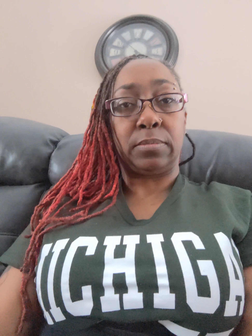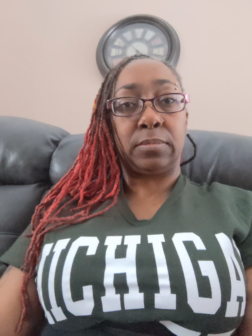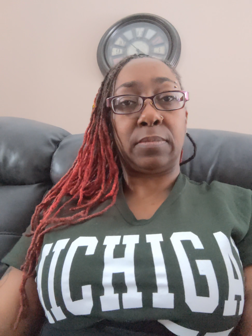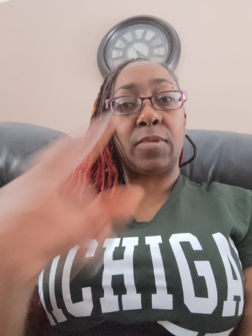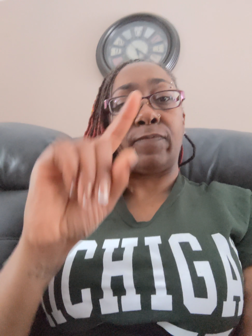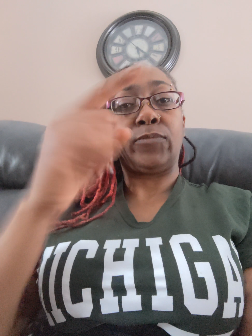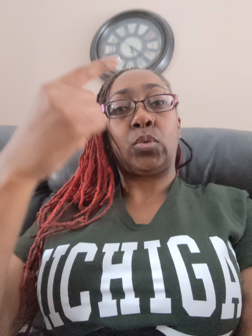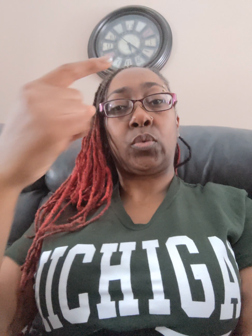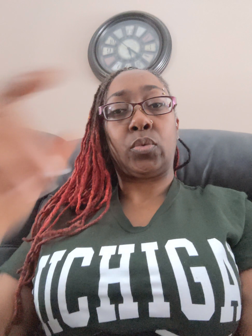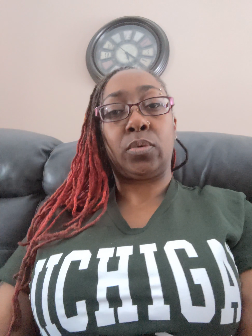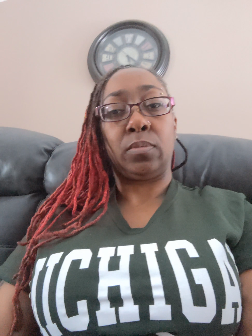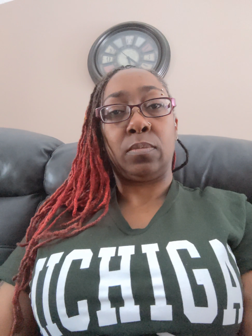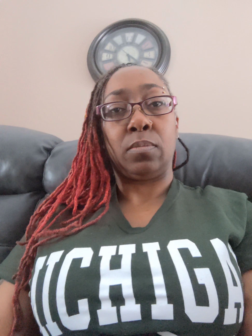first